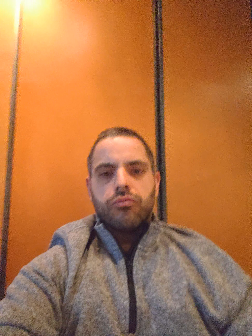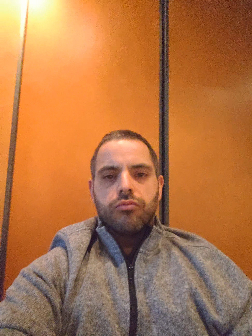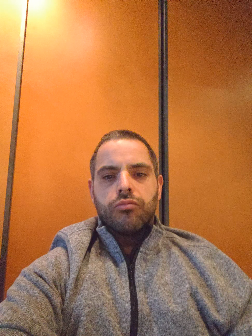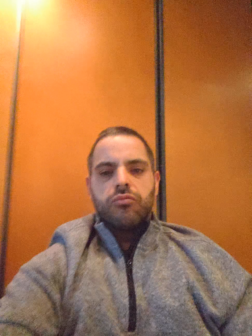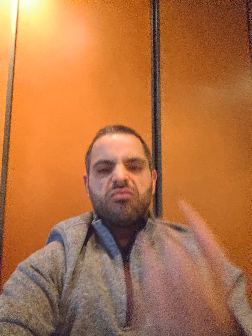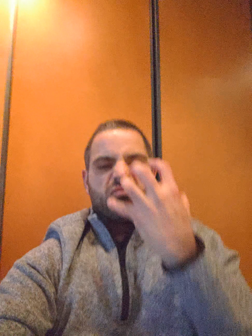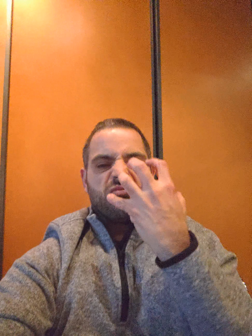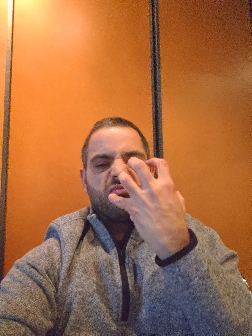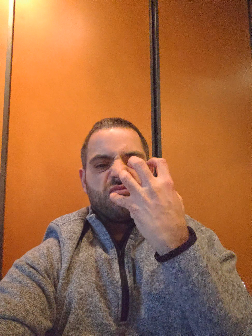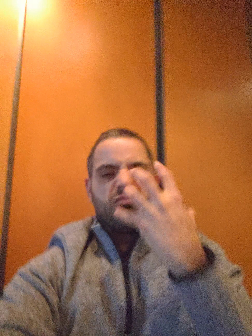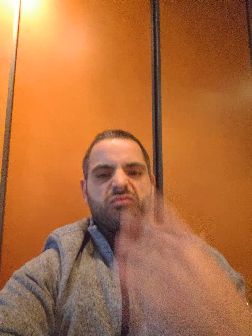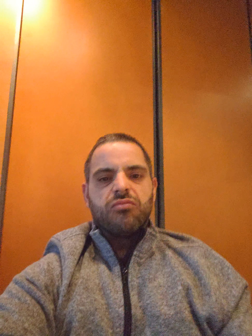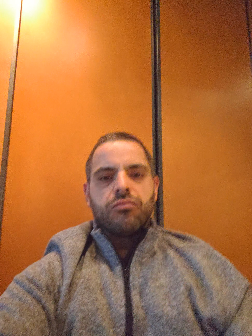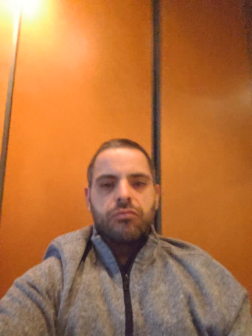mad